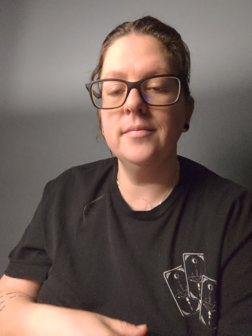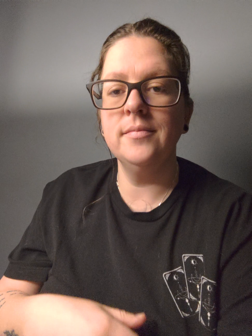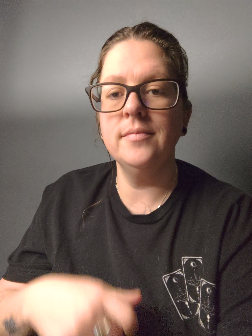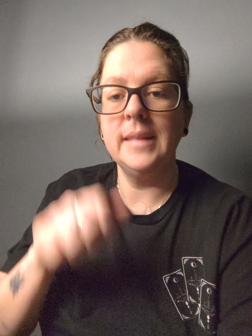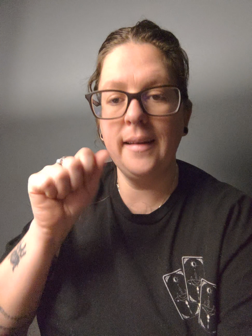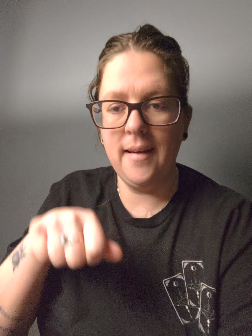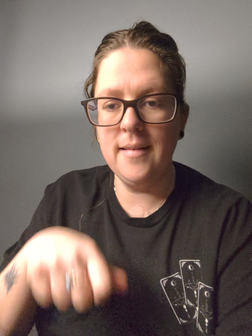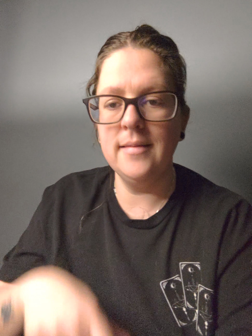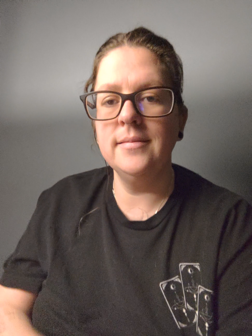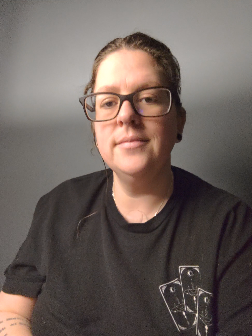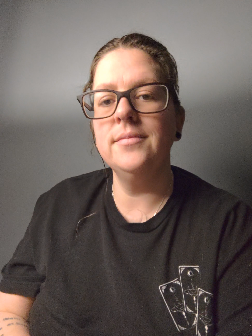can